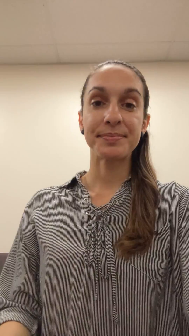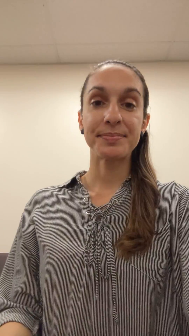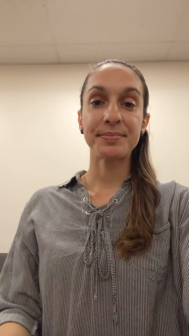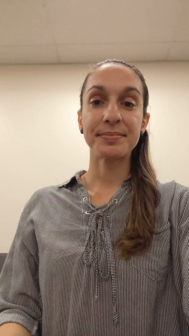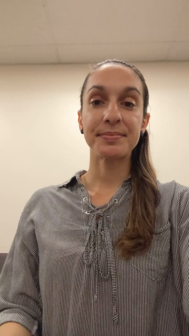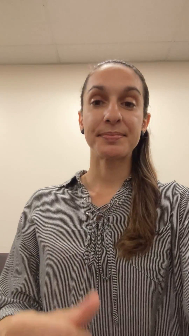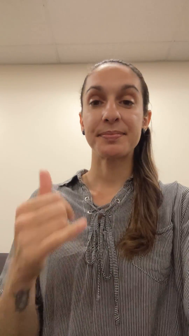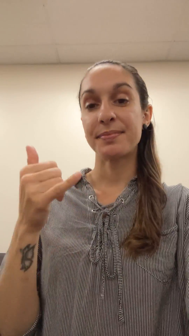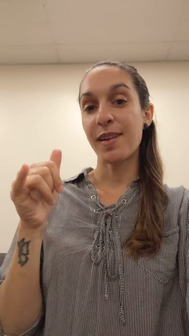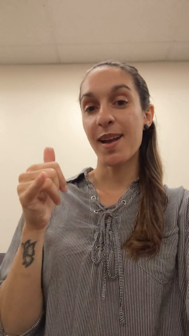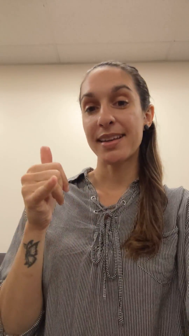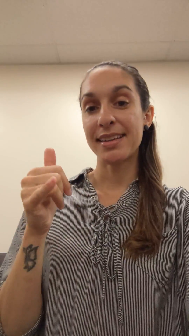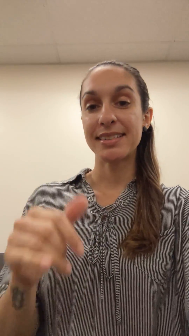party